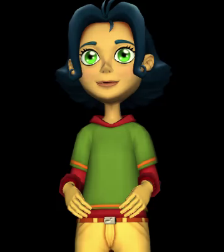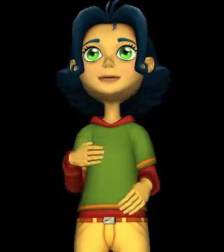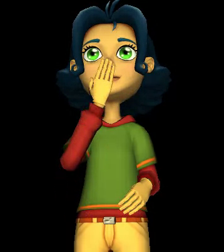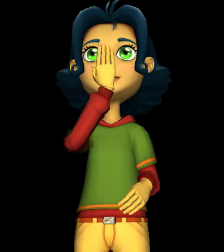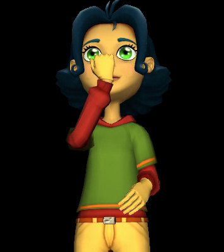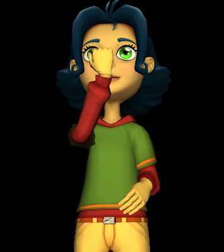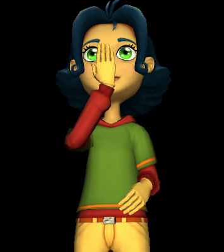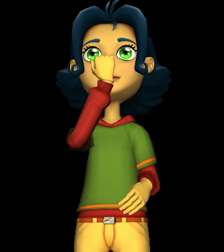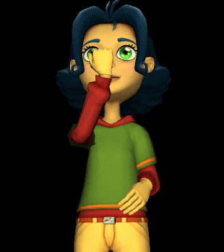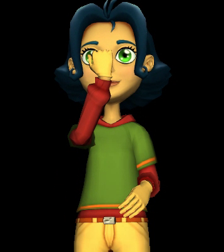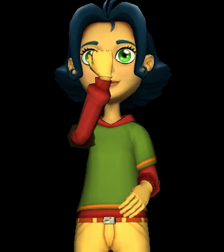فبراير